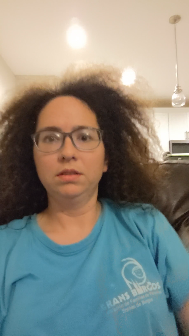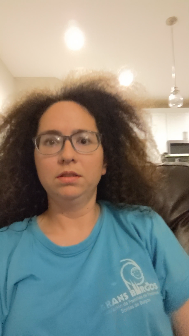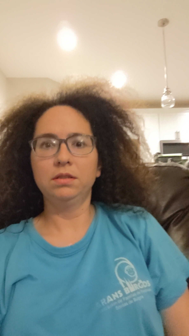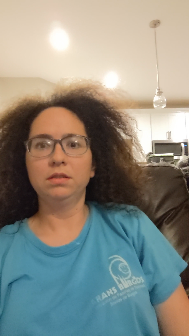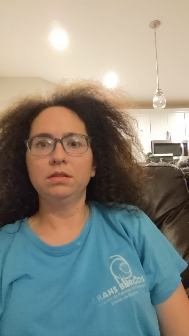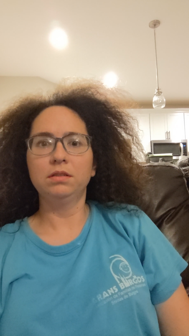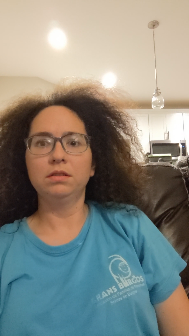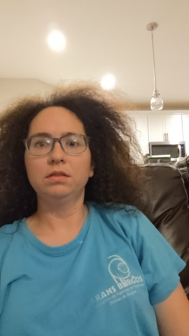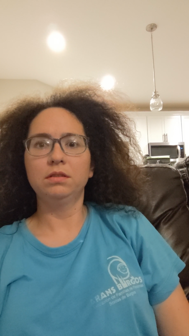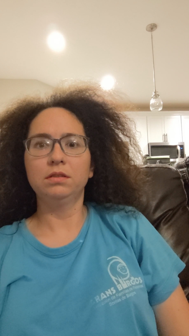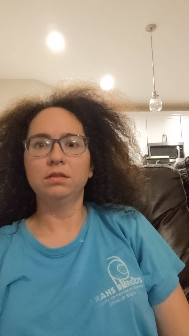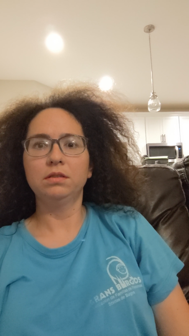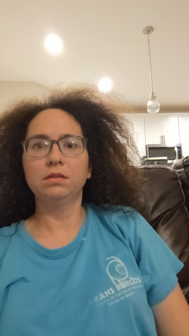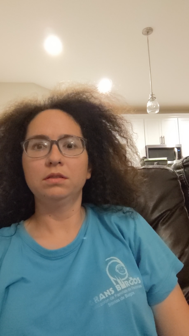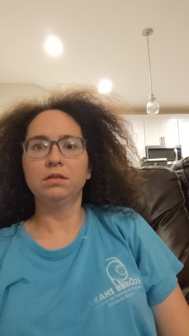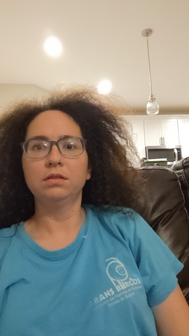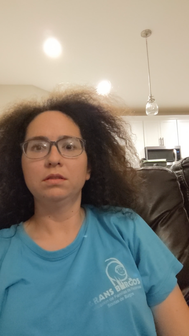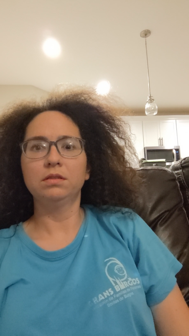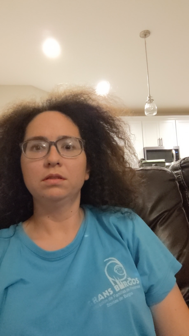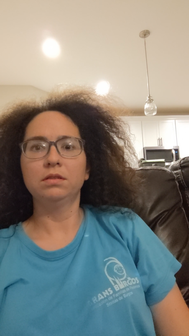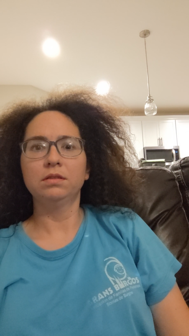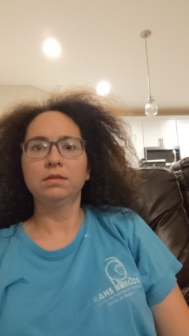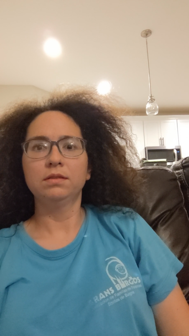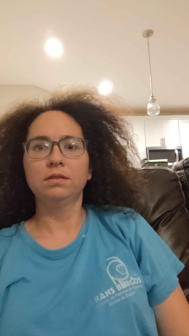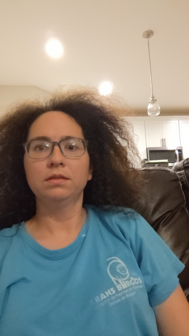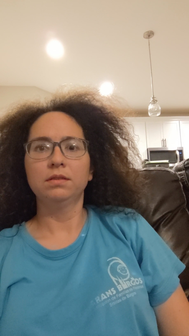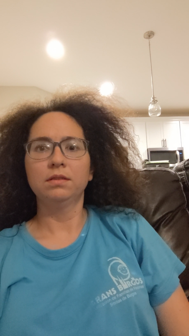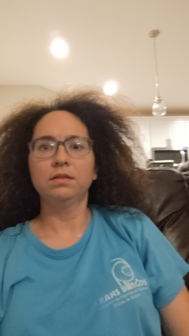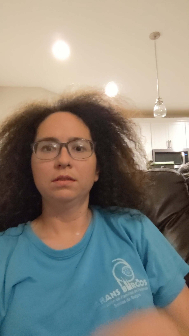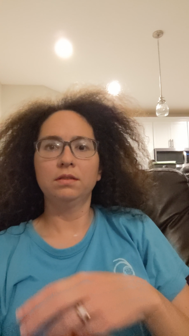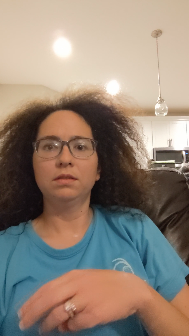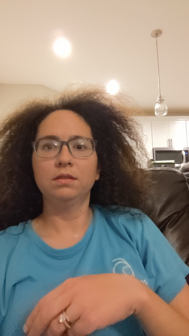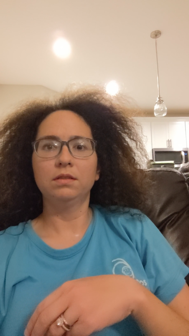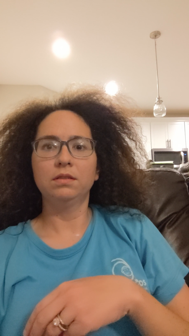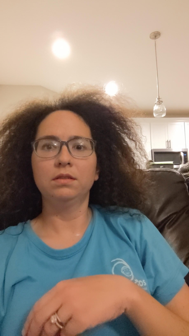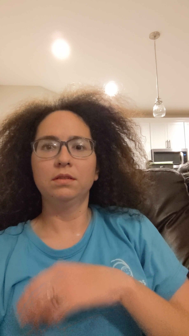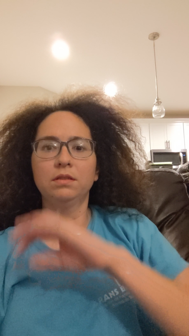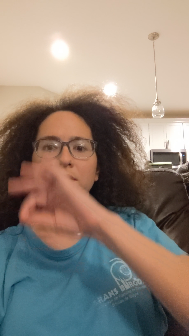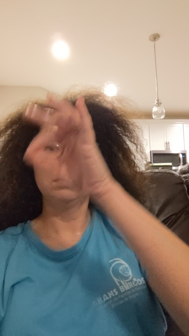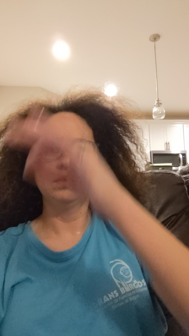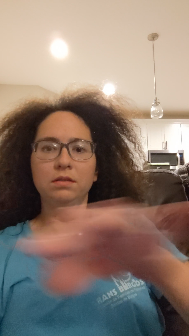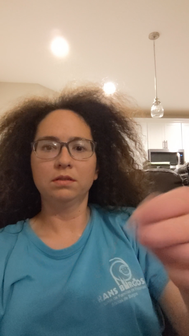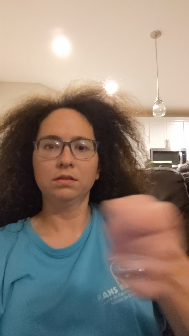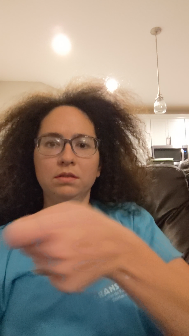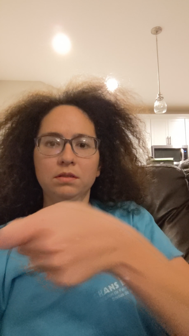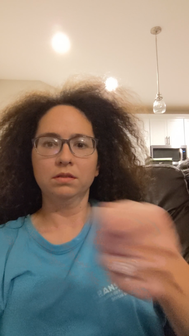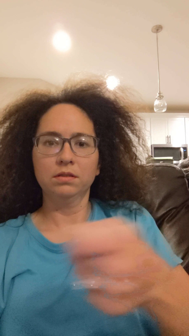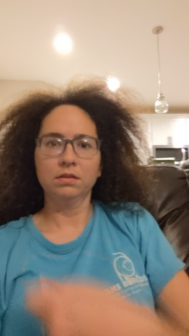hose